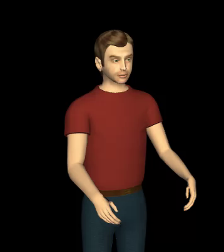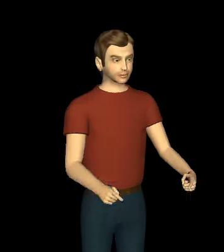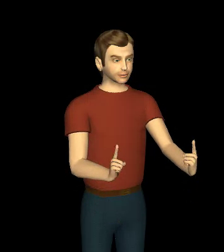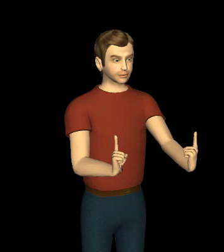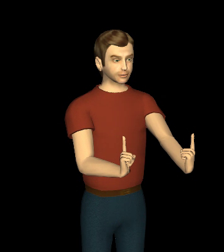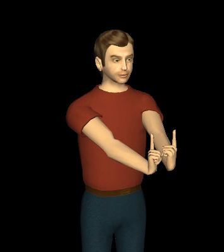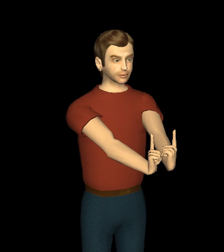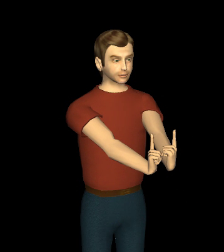يقابل